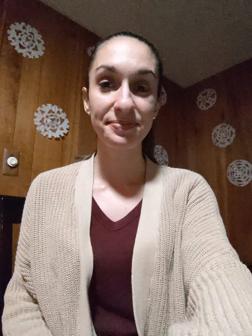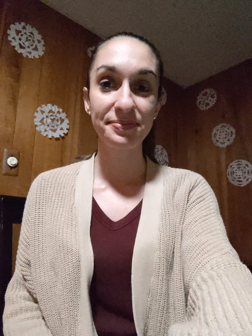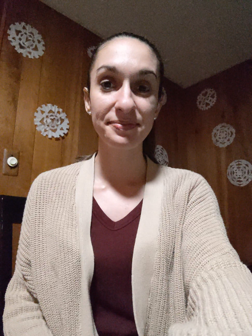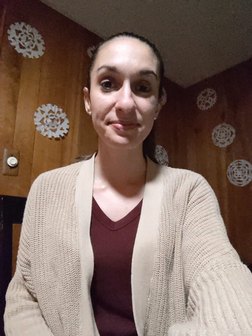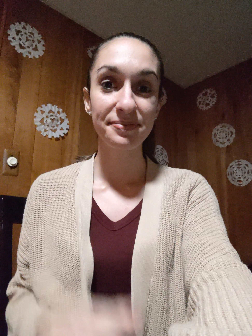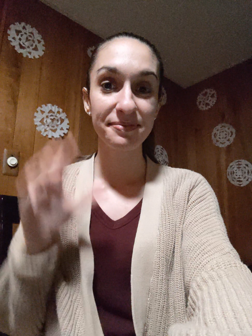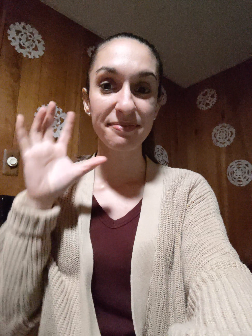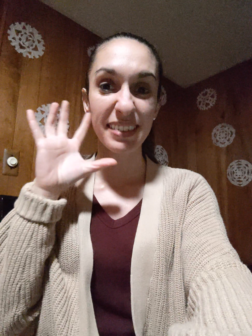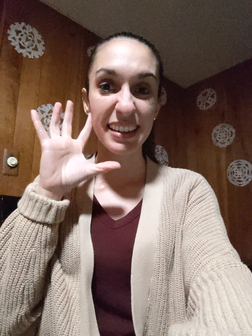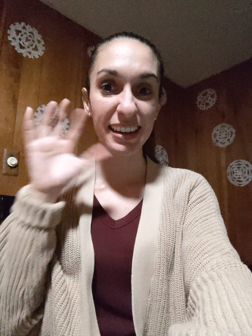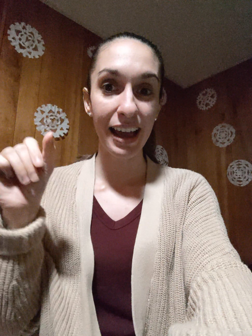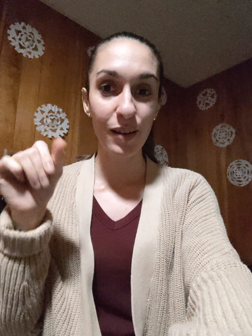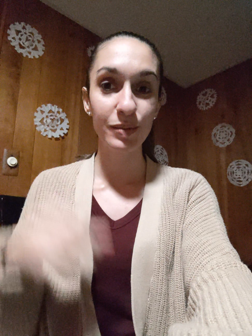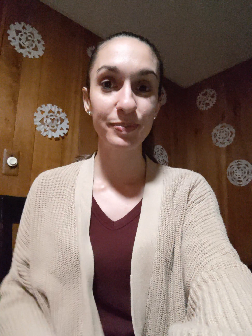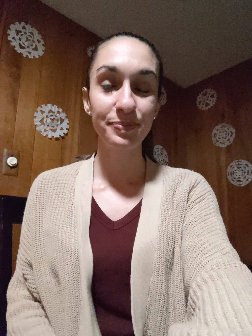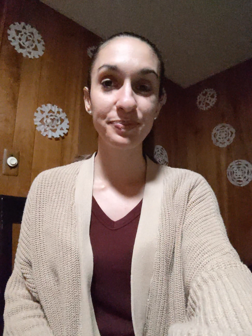loud